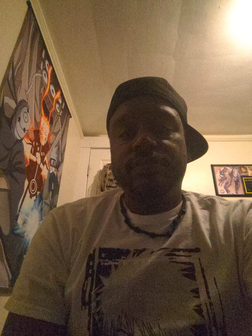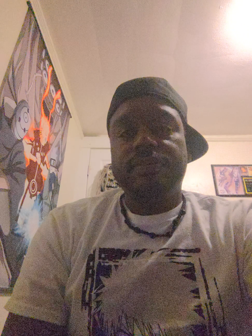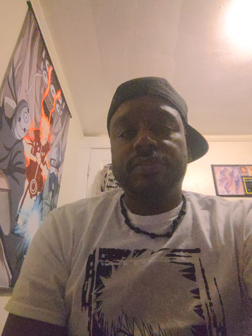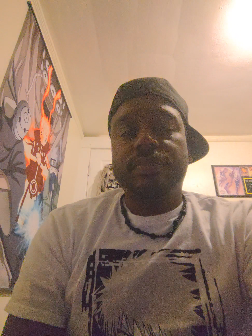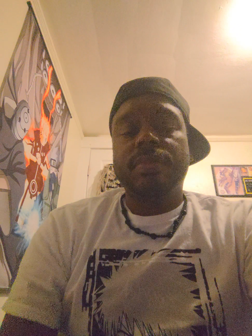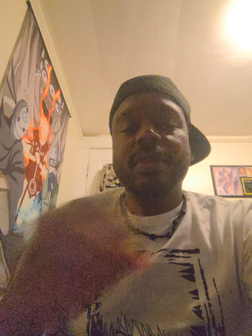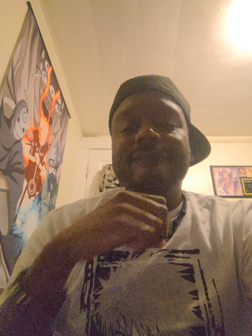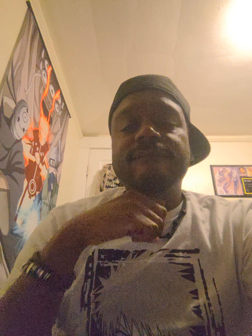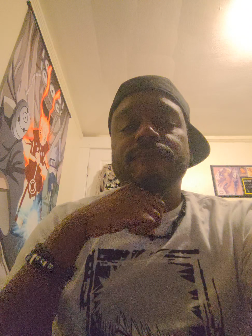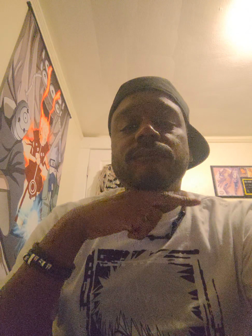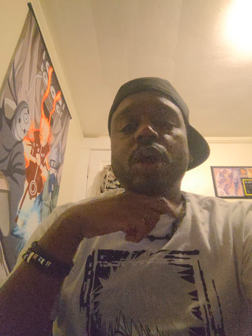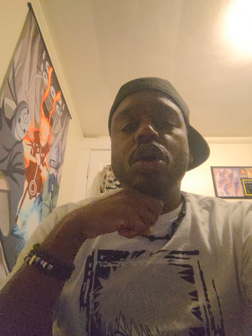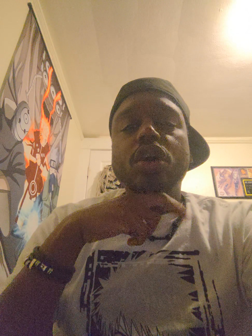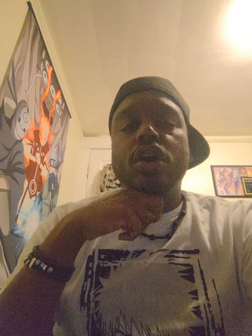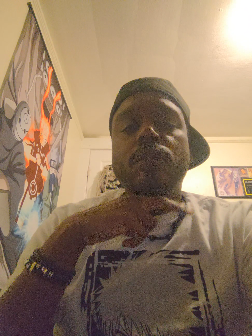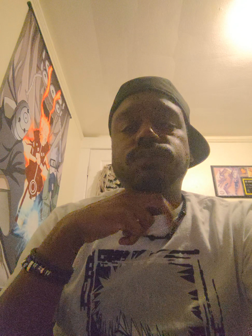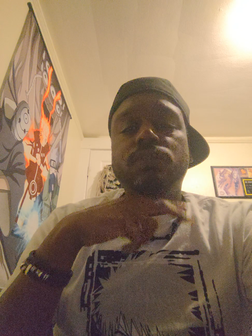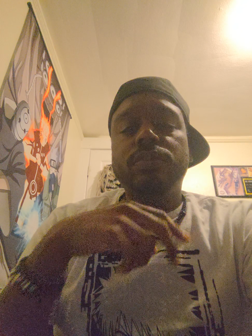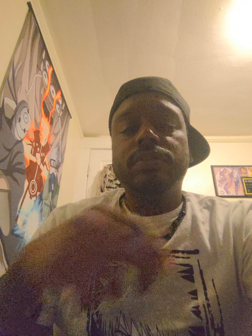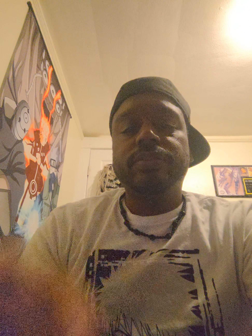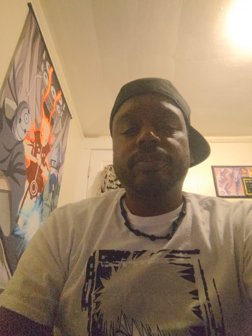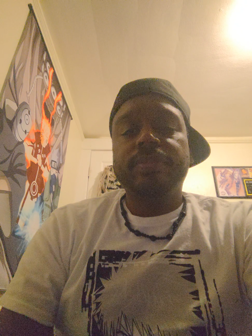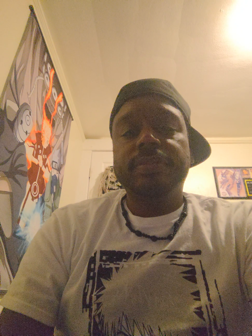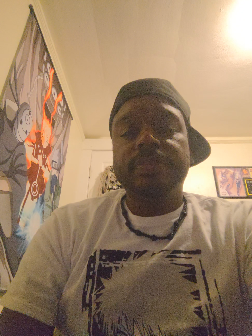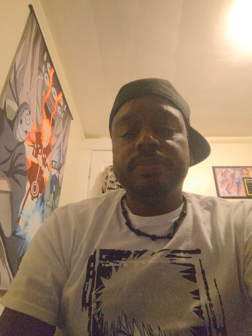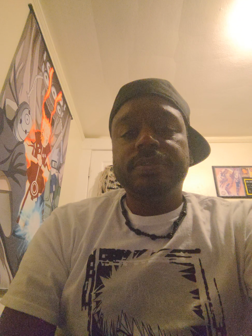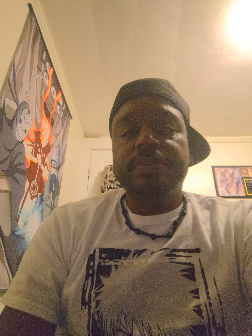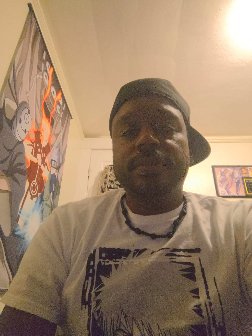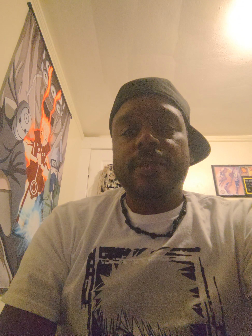frog